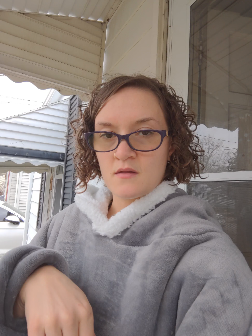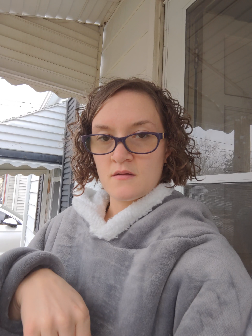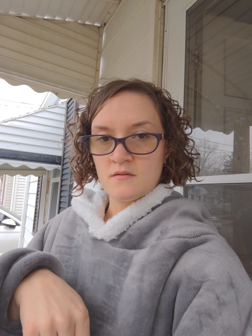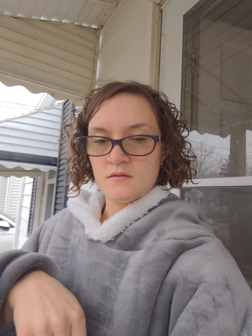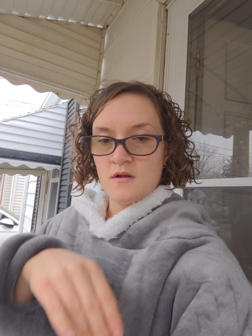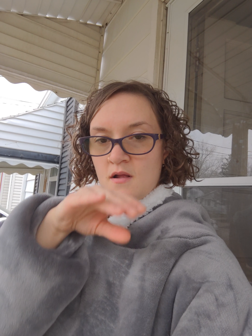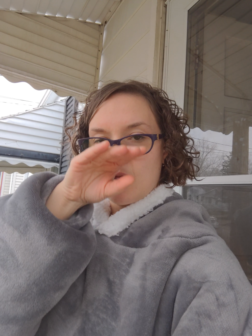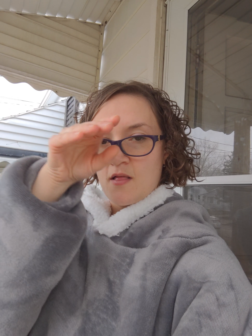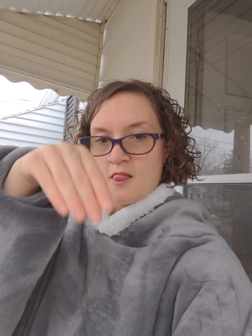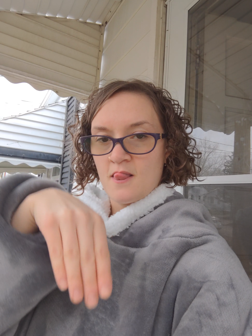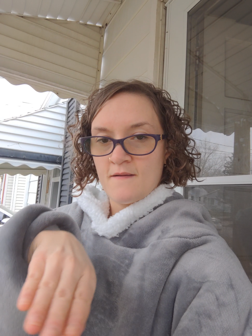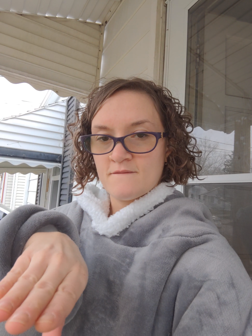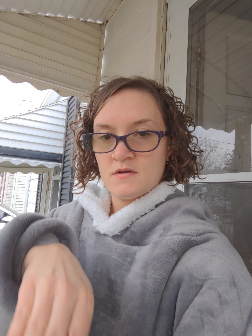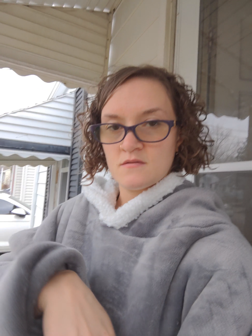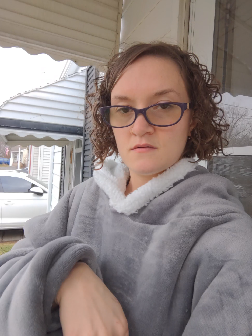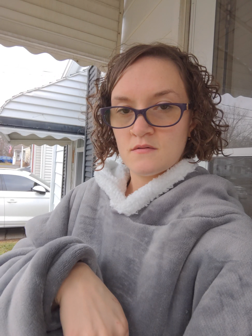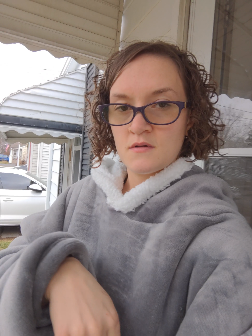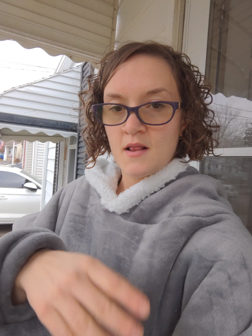elephant